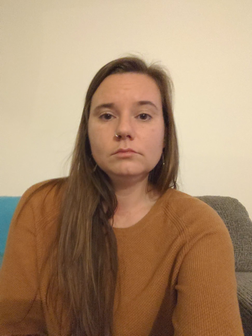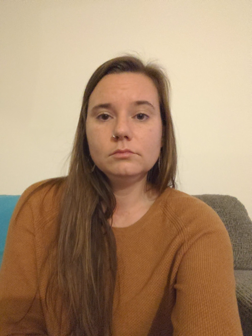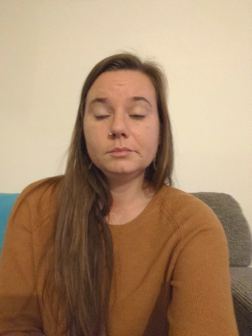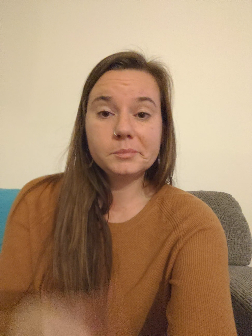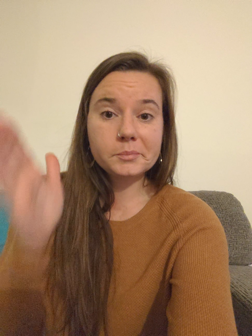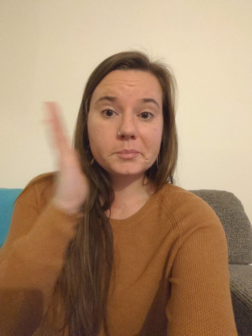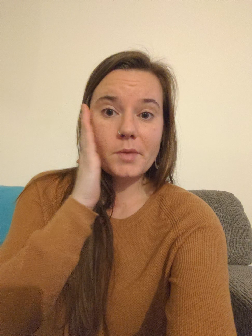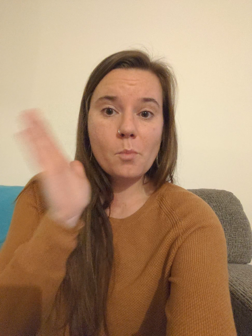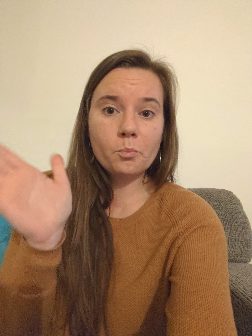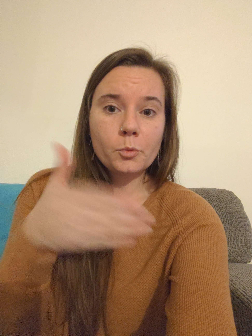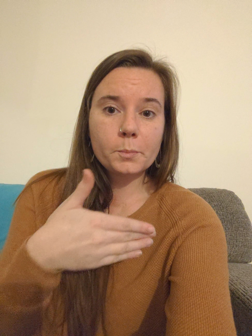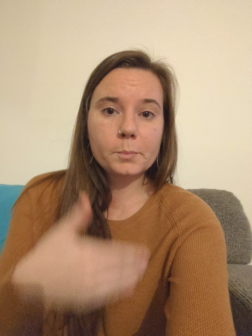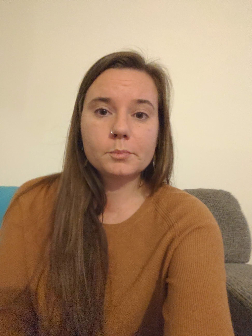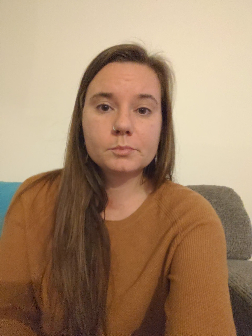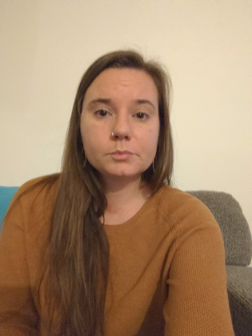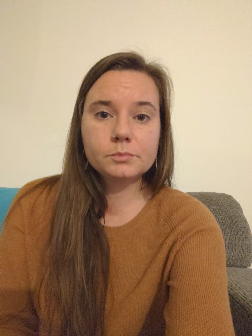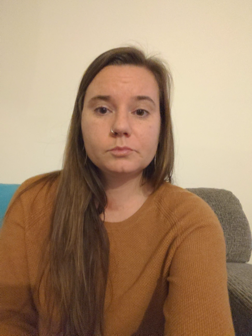bedroom